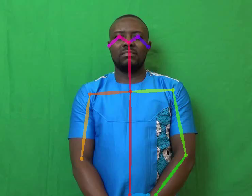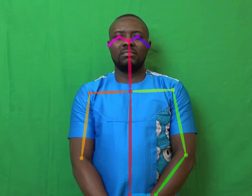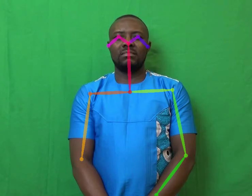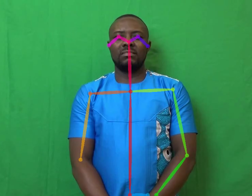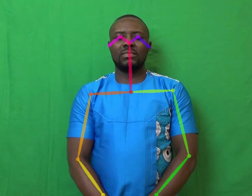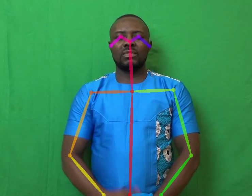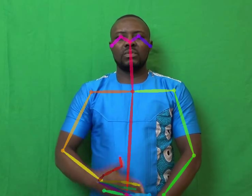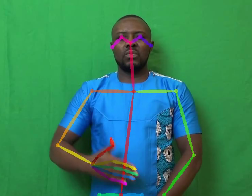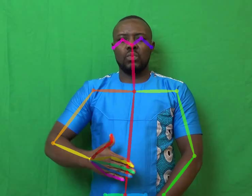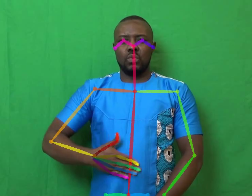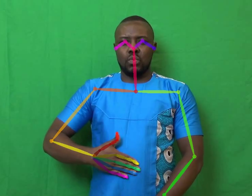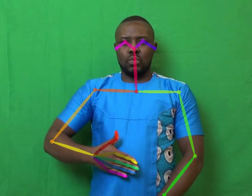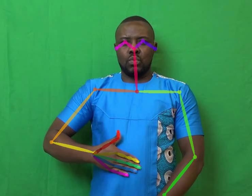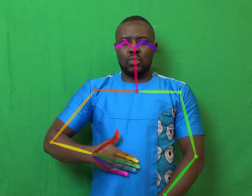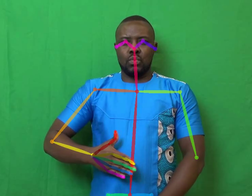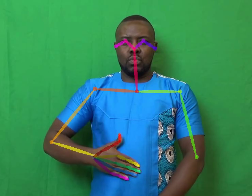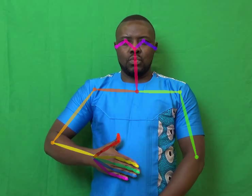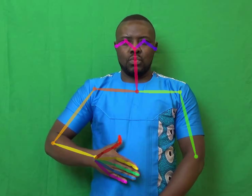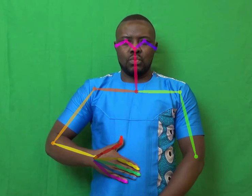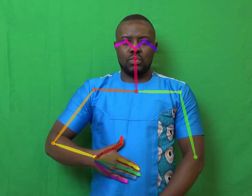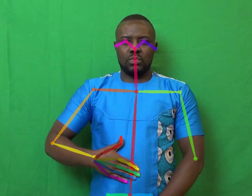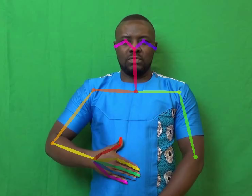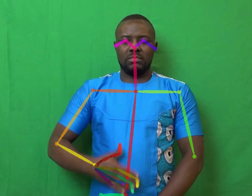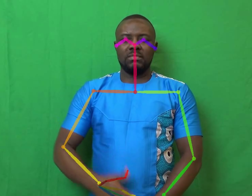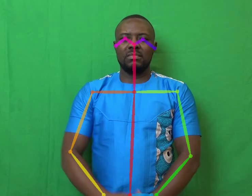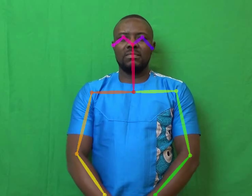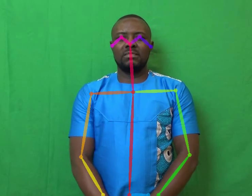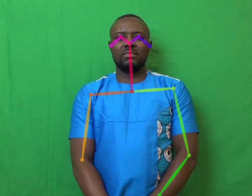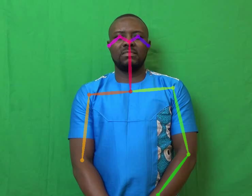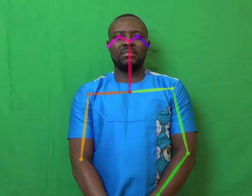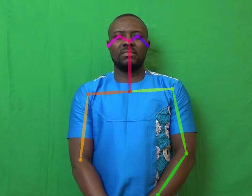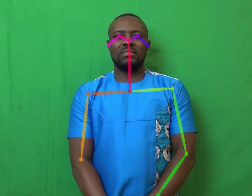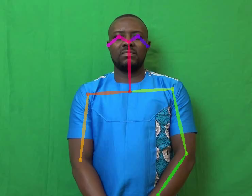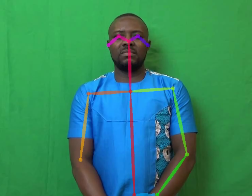stomach